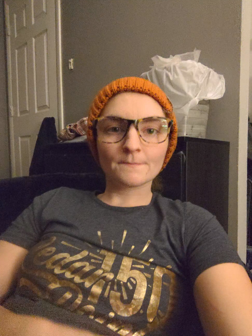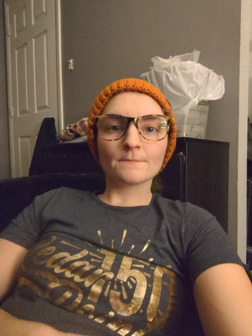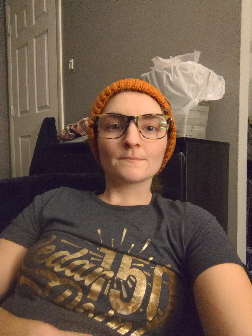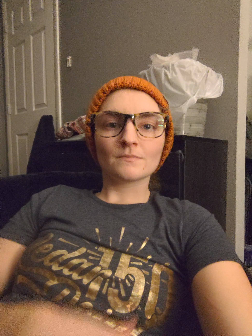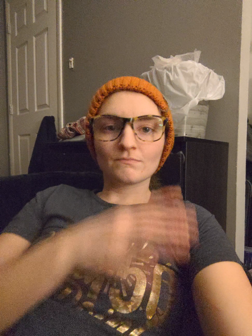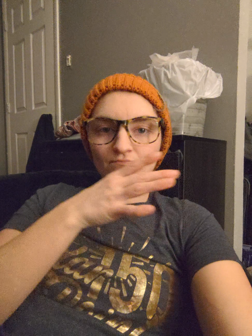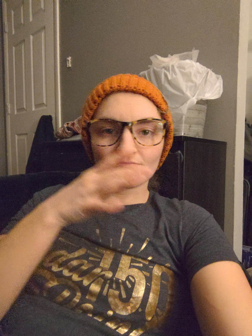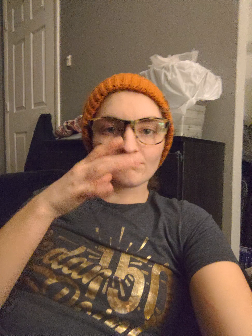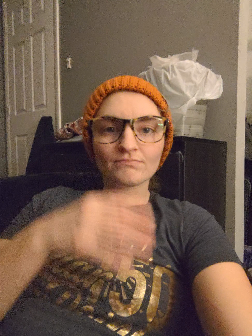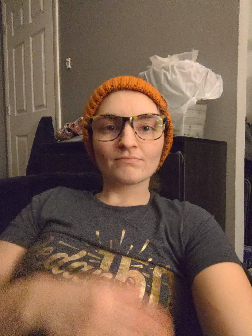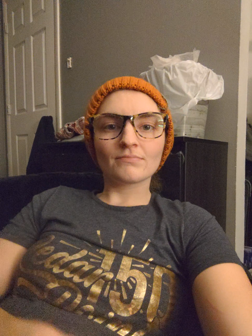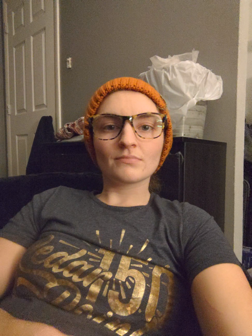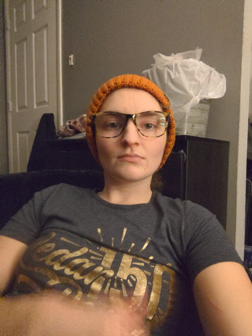farm